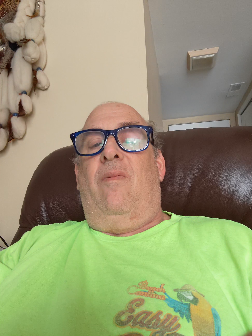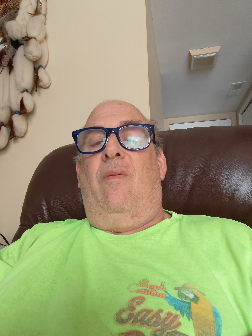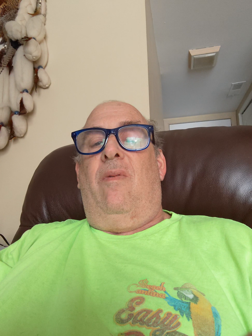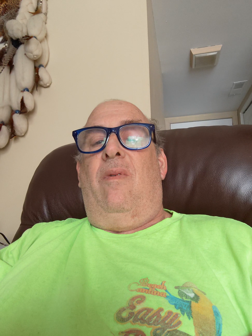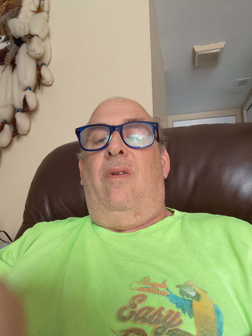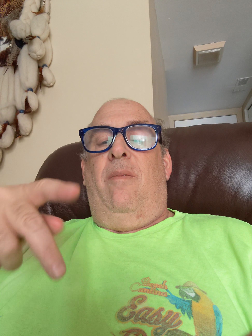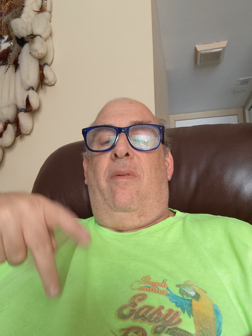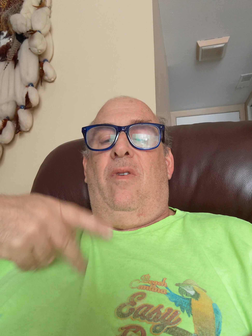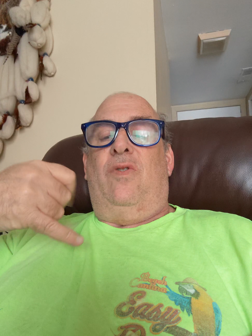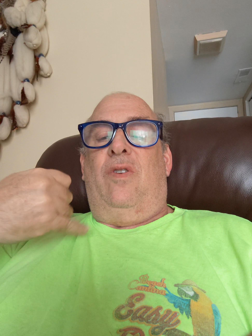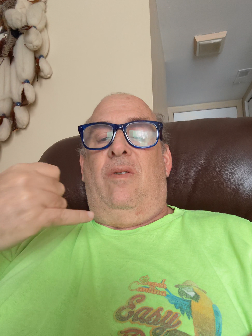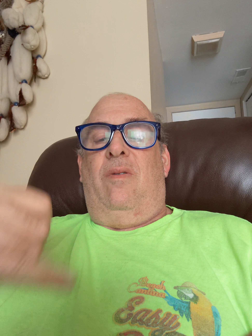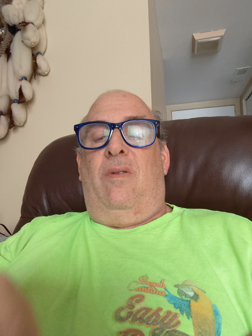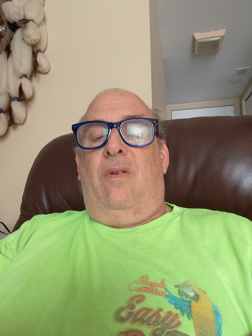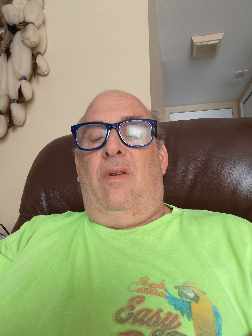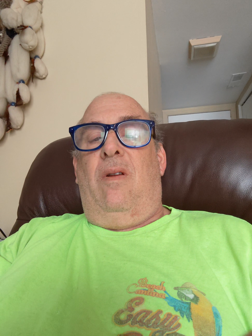pajamas